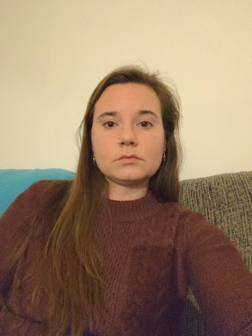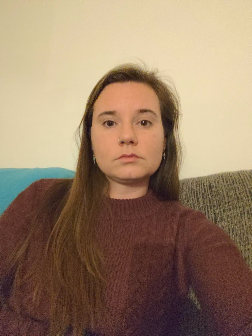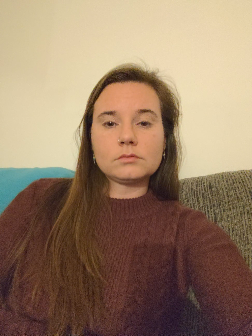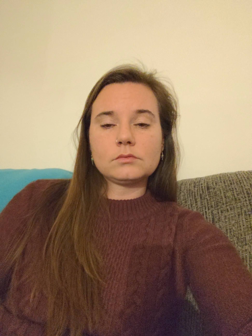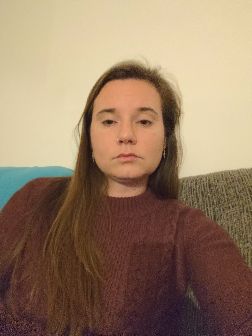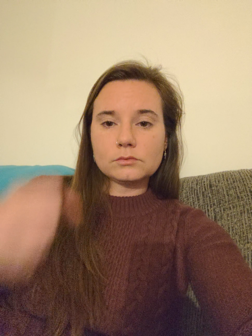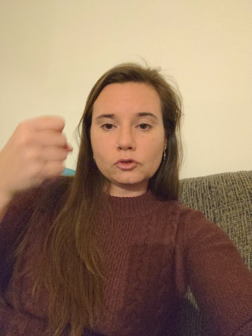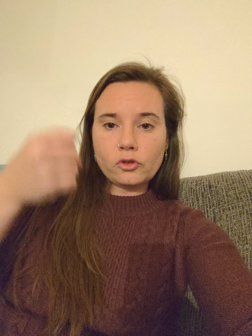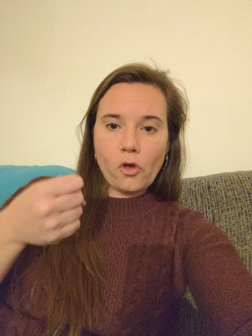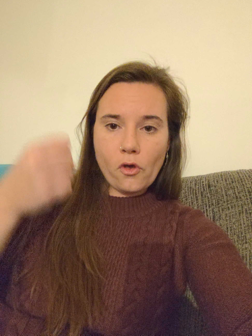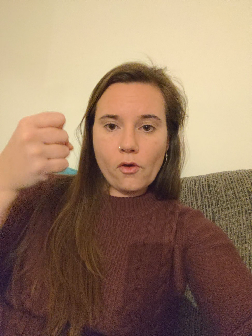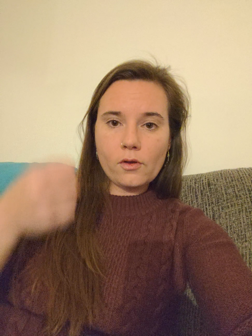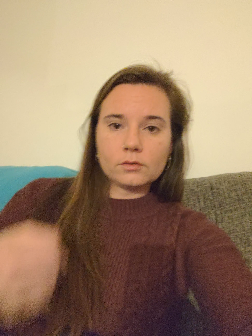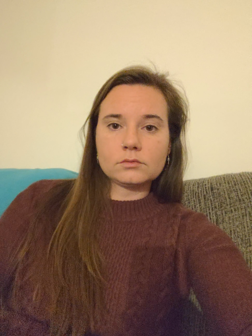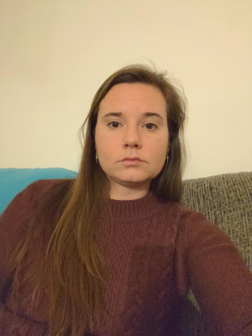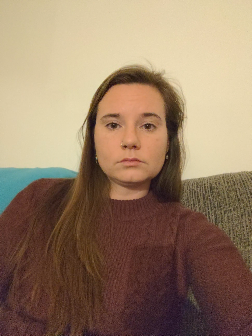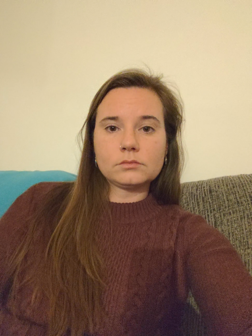car